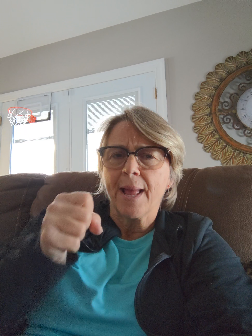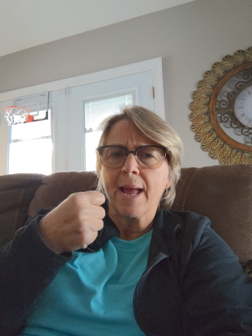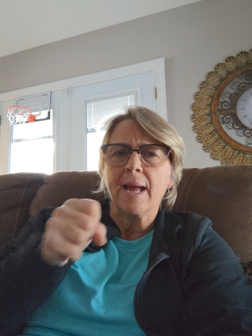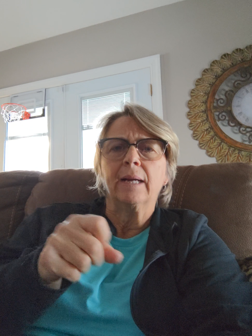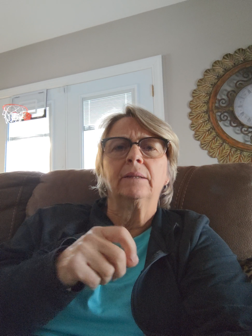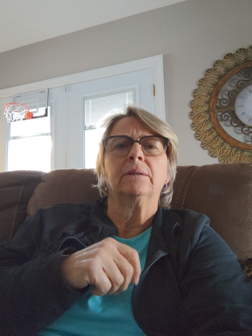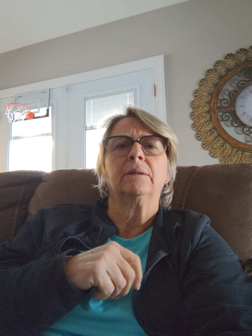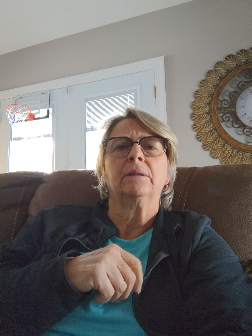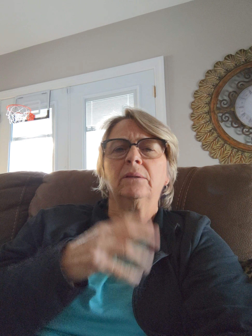make